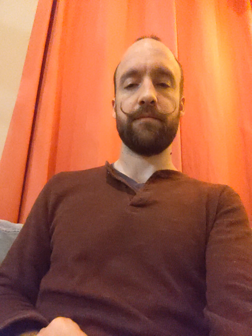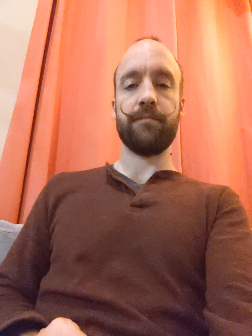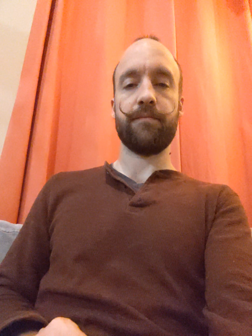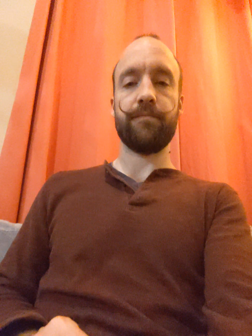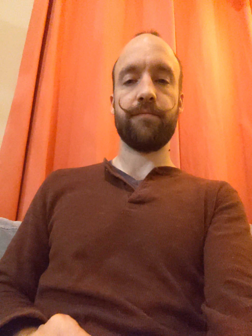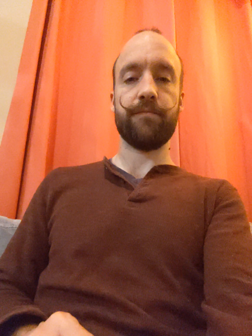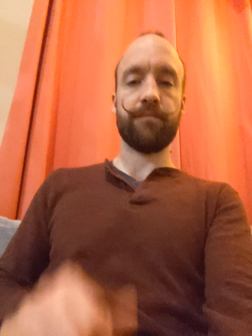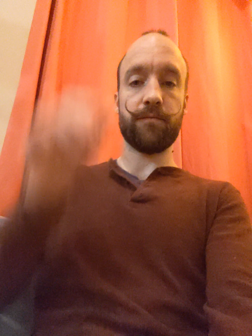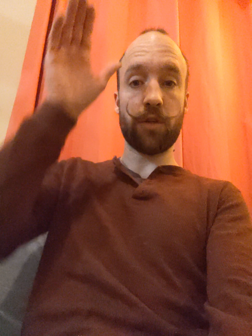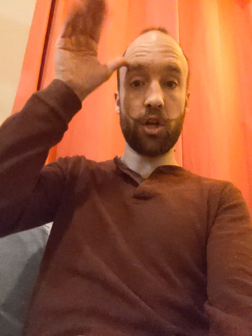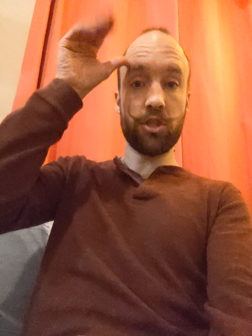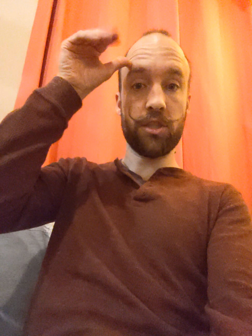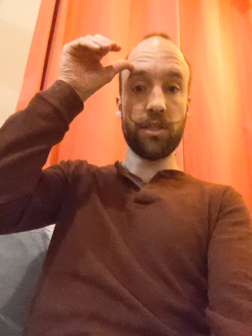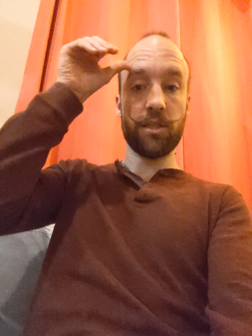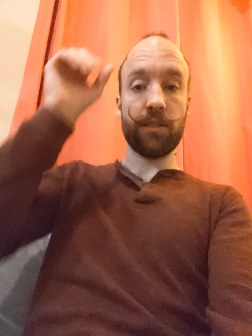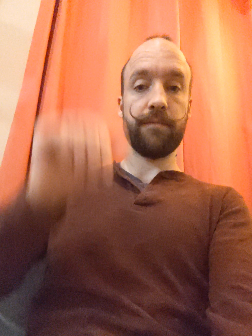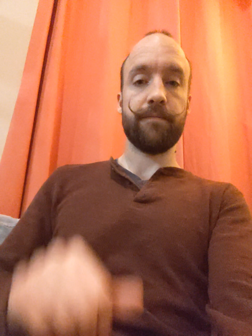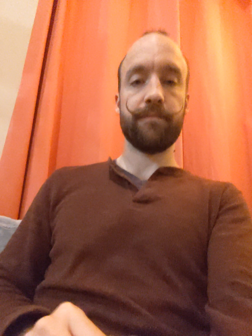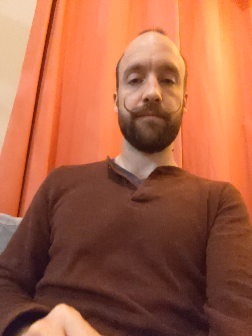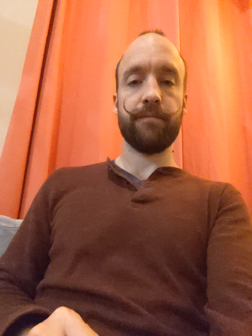donkey